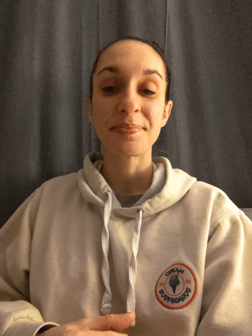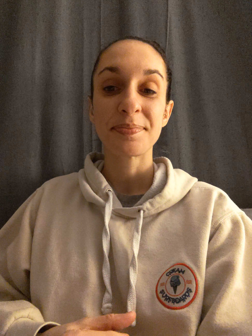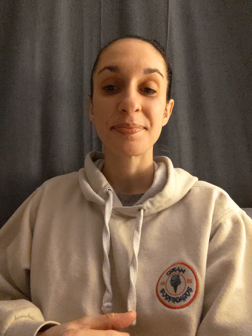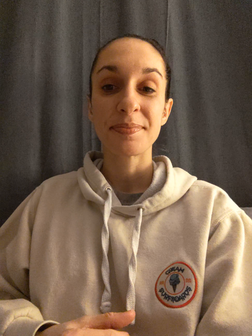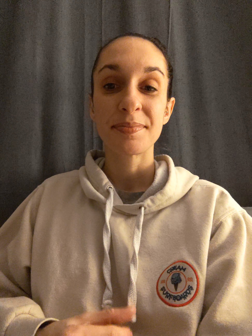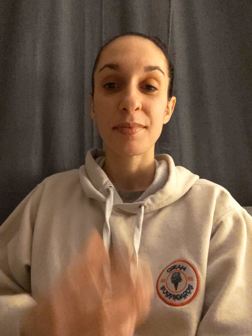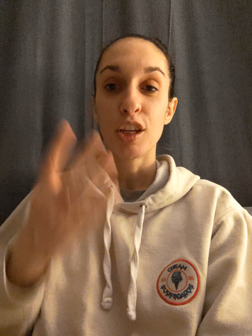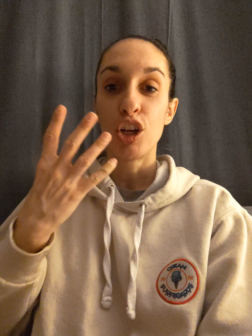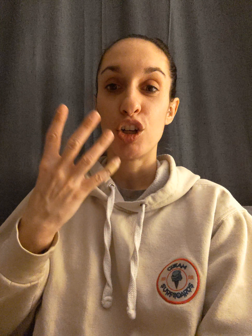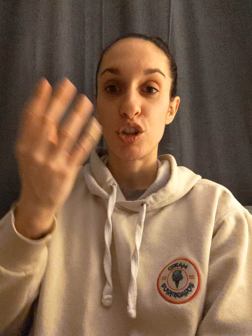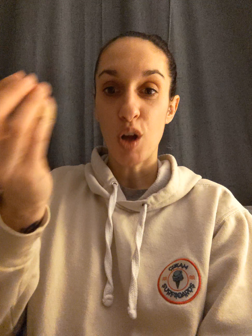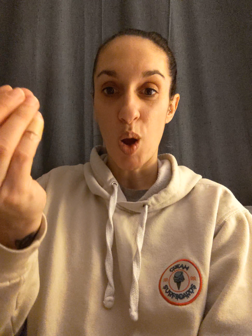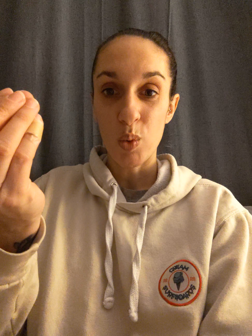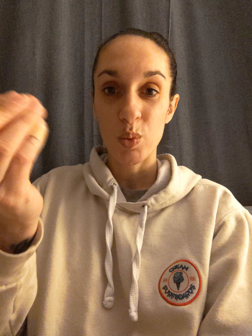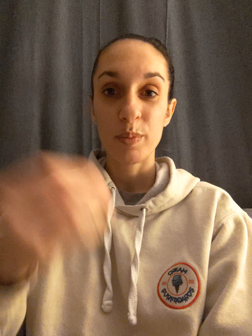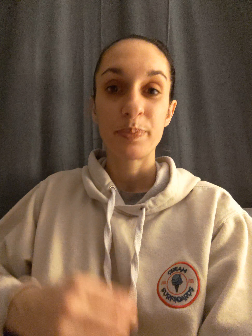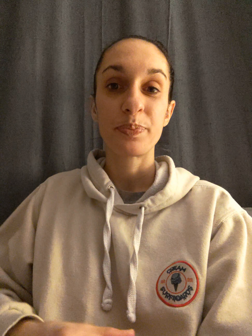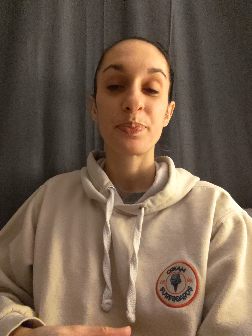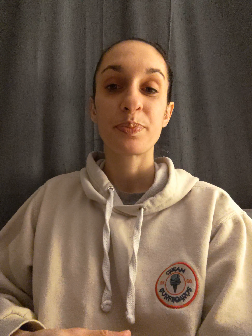go